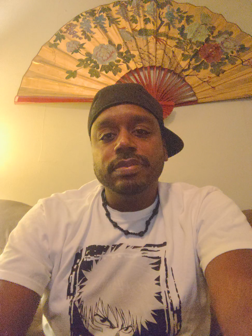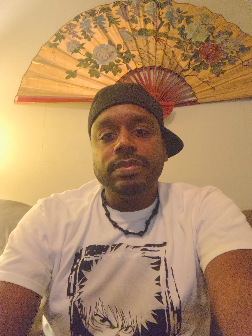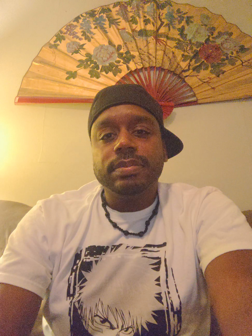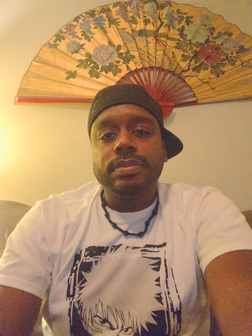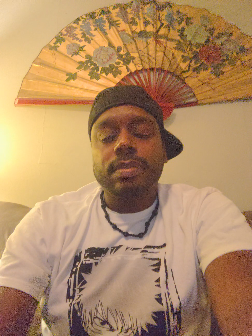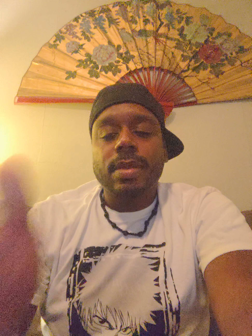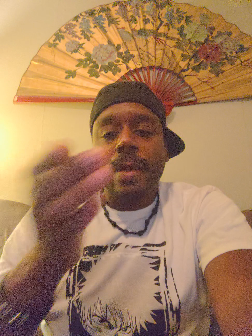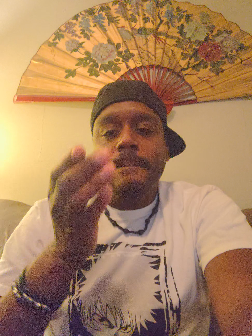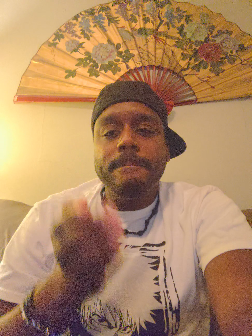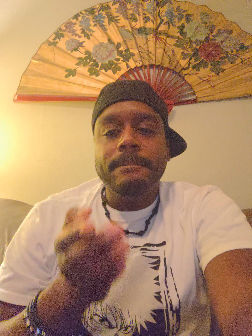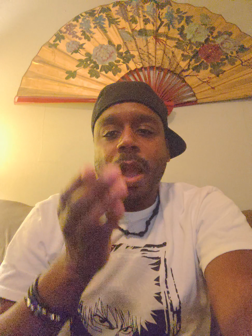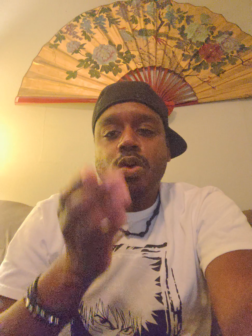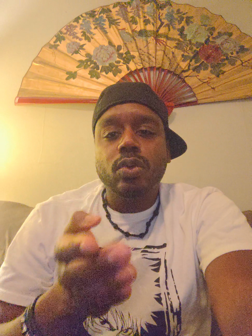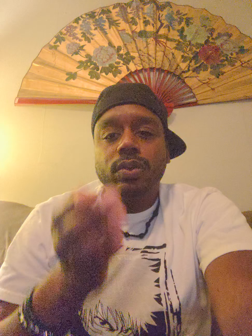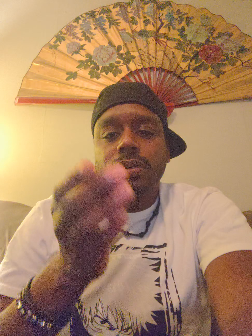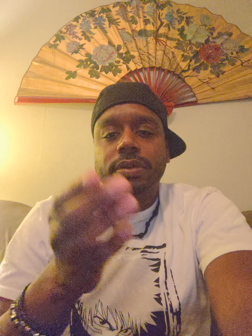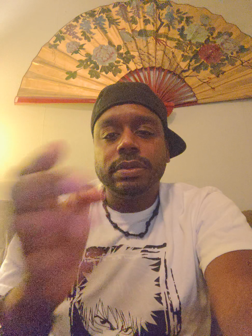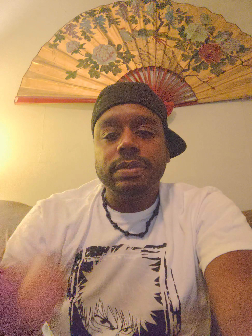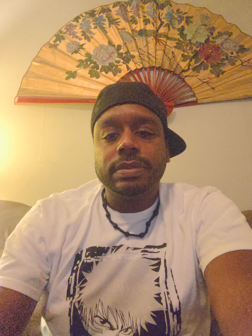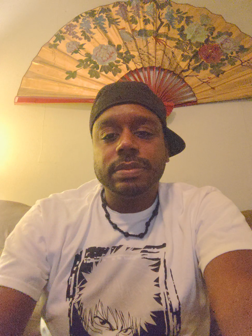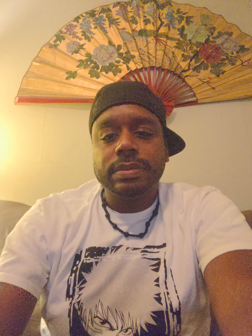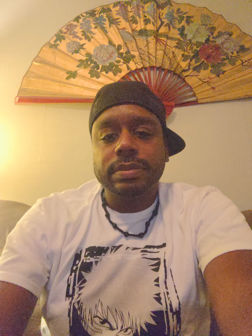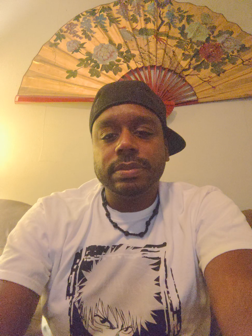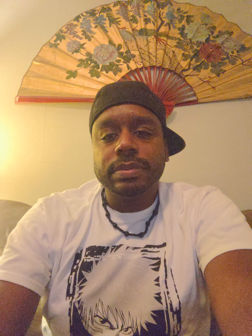boat